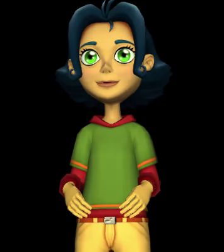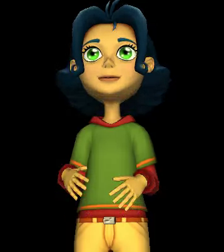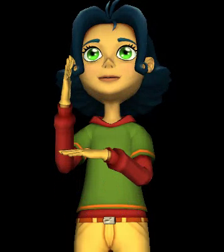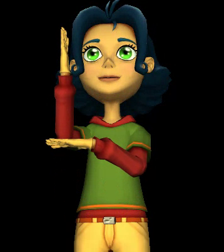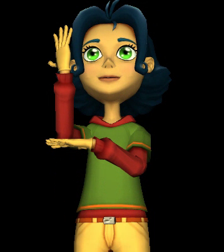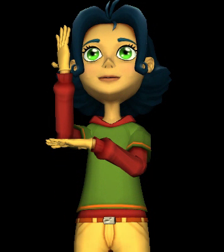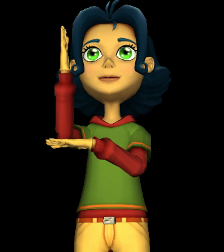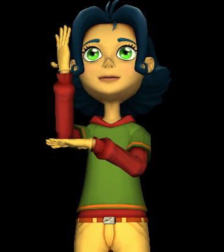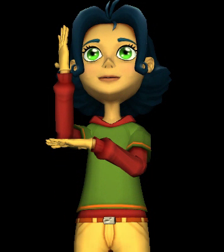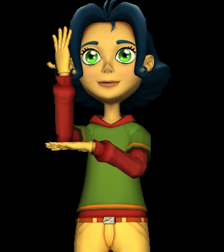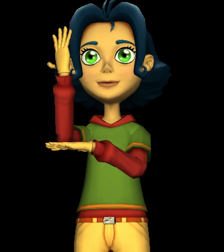شجرة